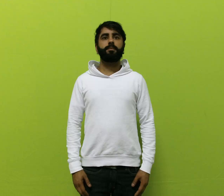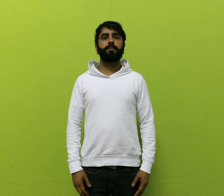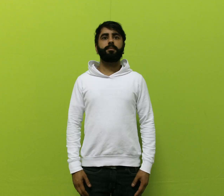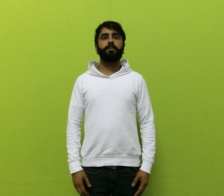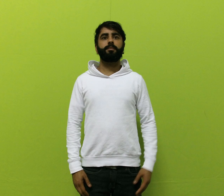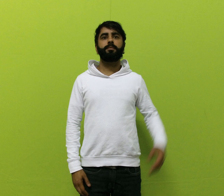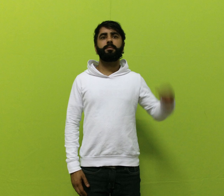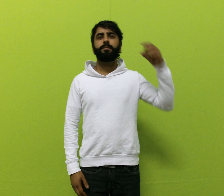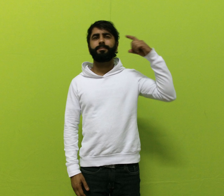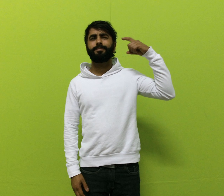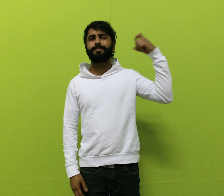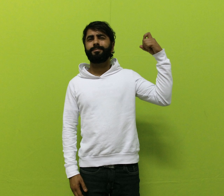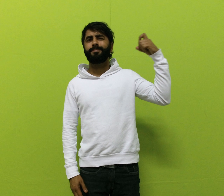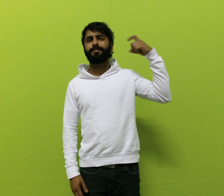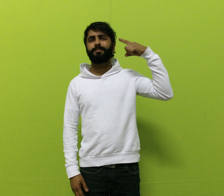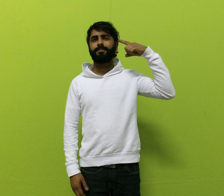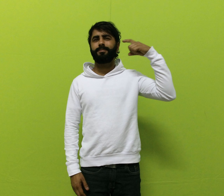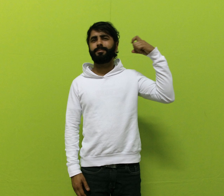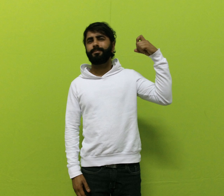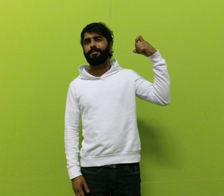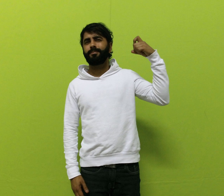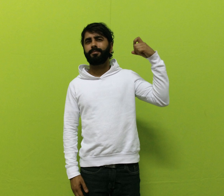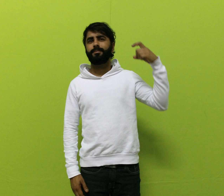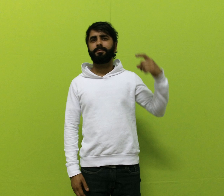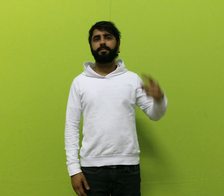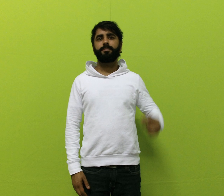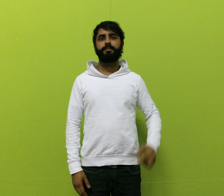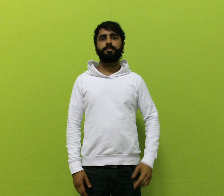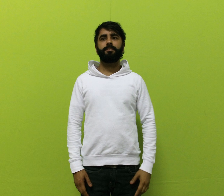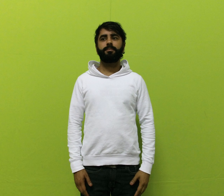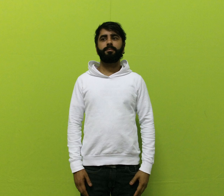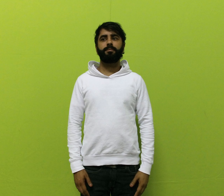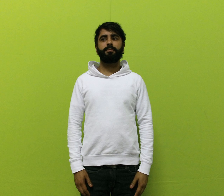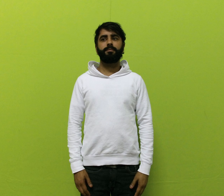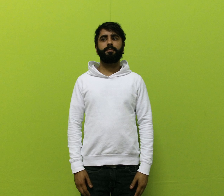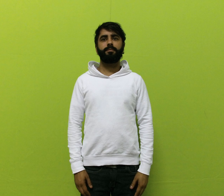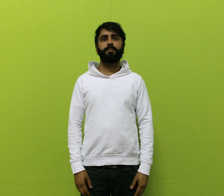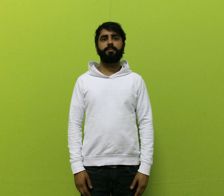barulho